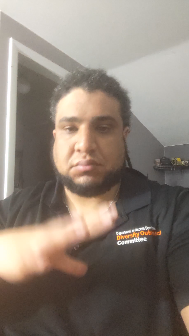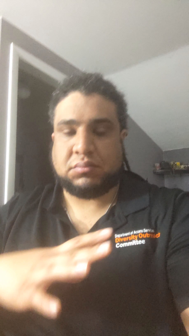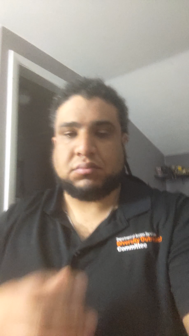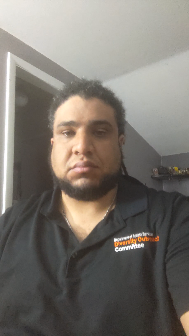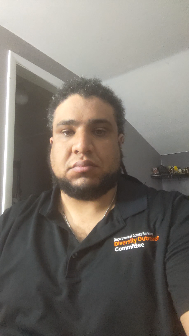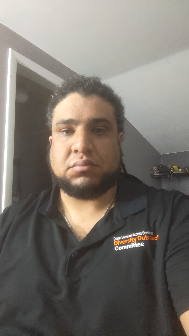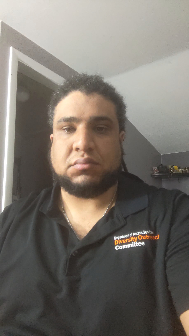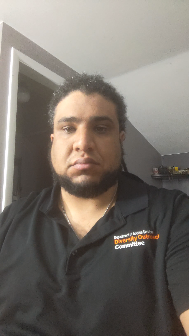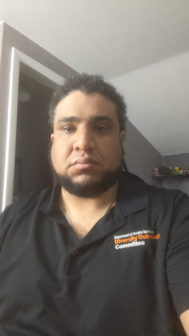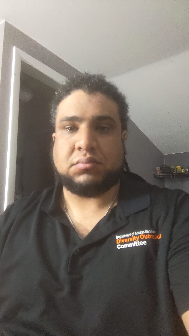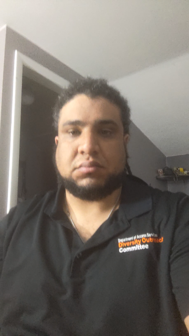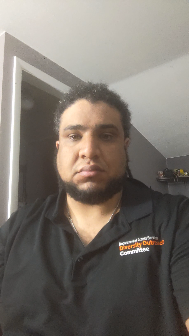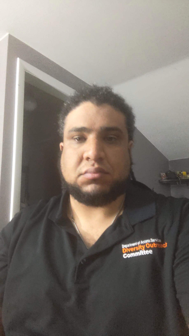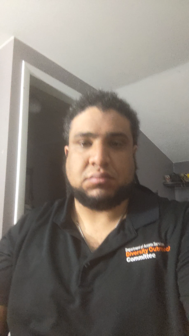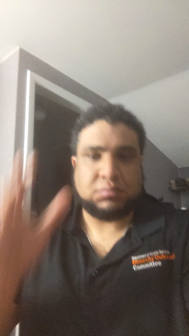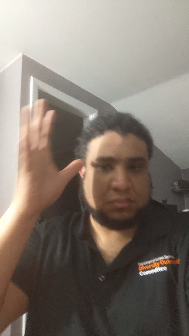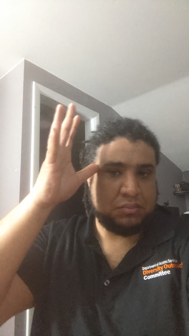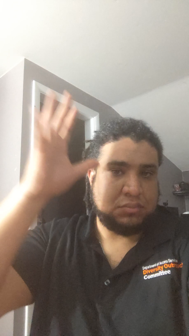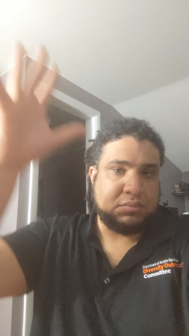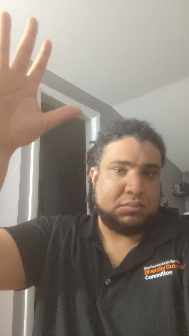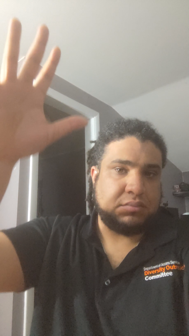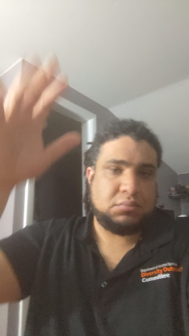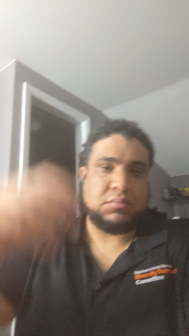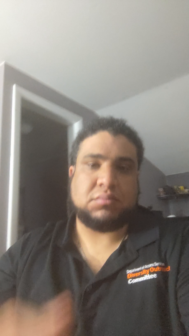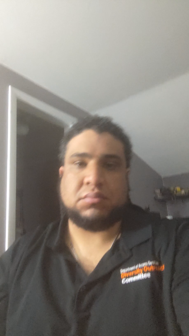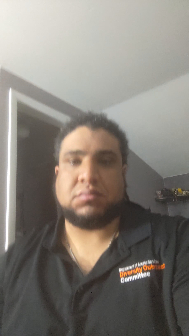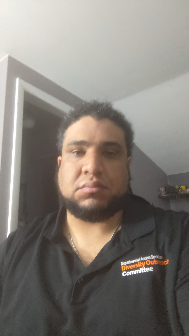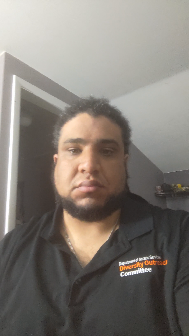moose